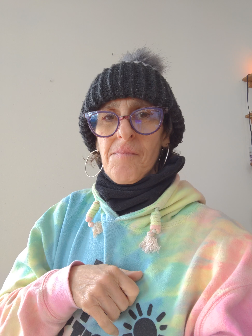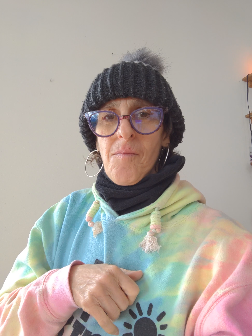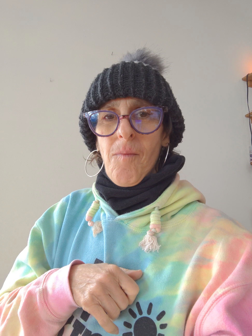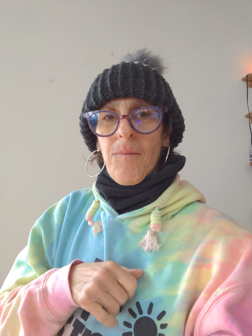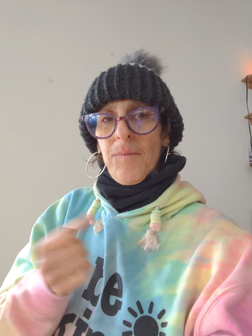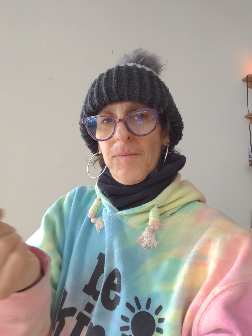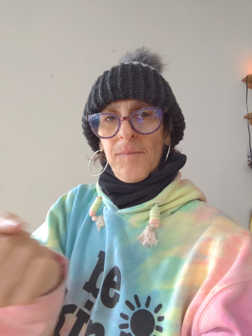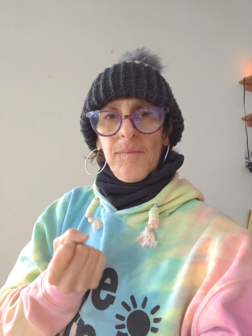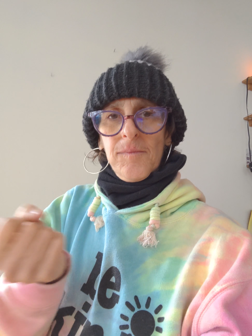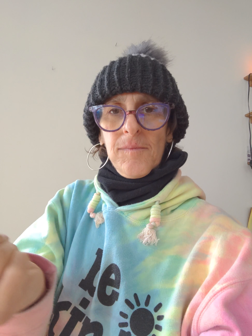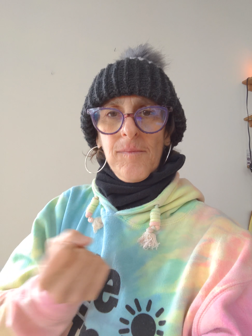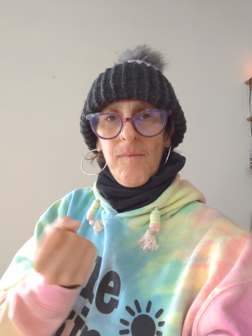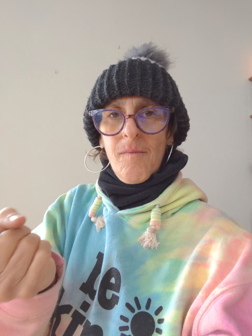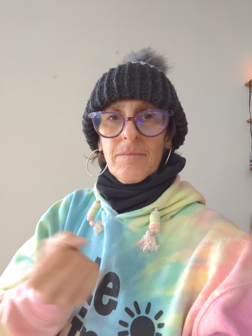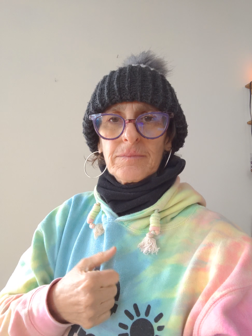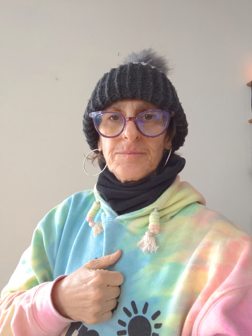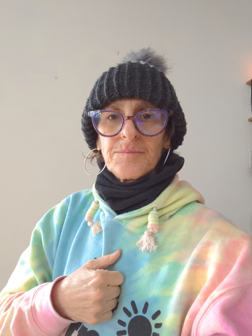drawer